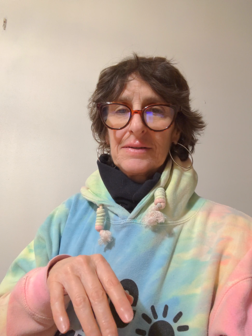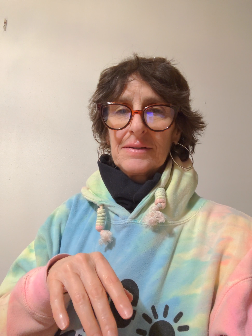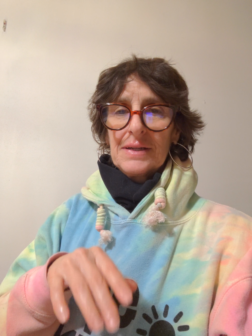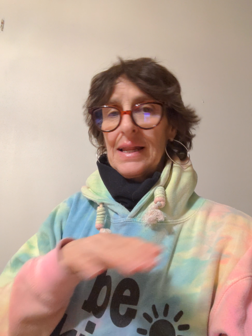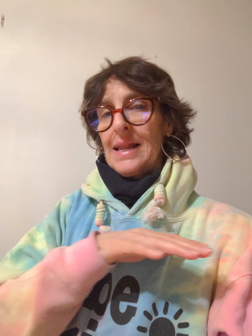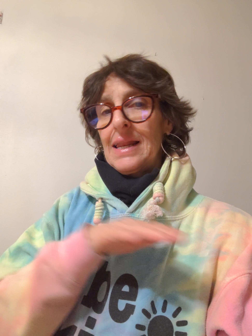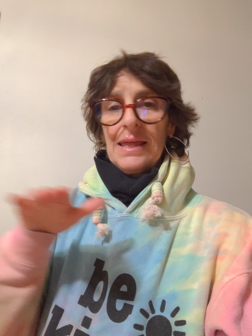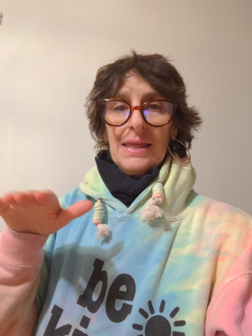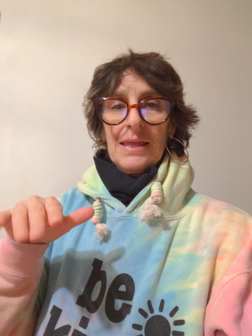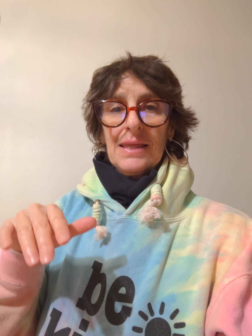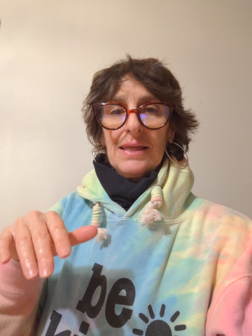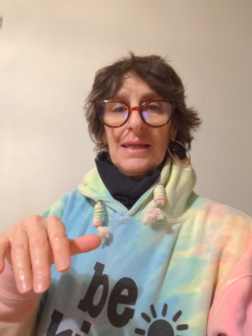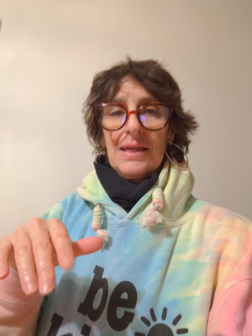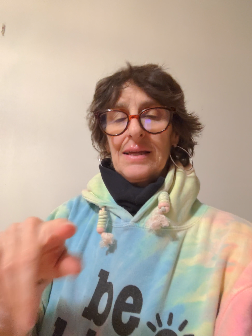clean